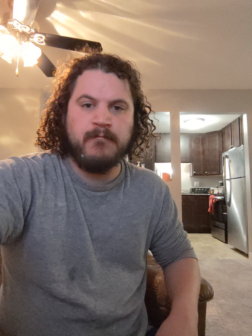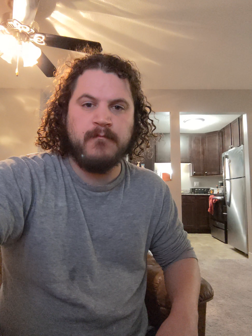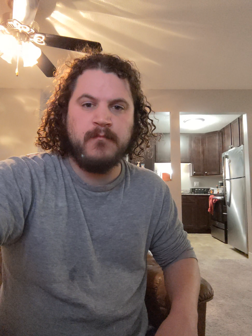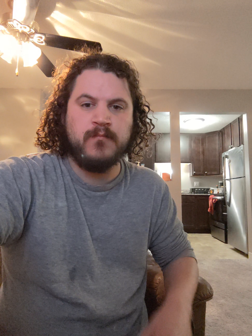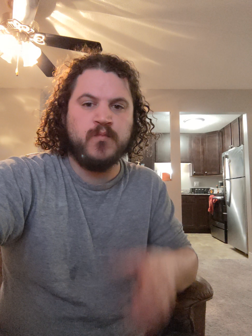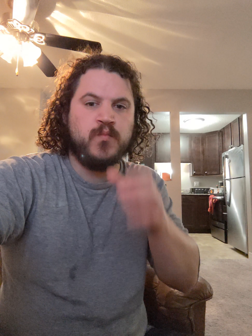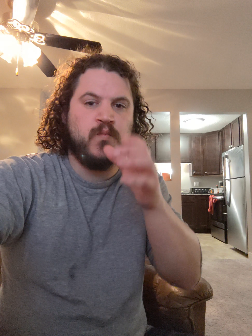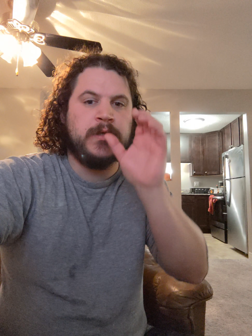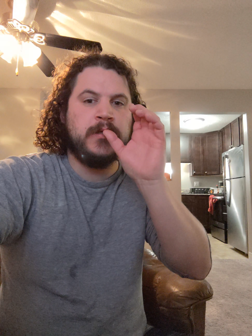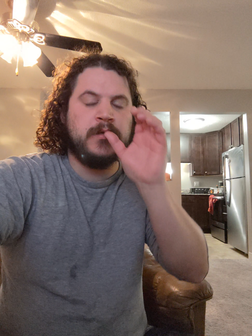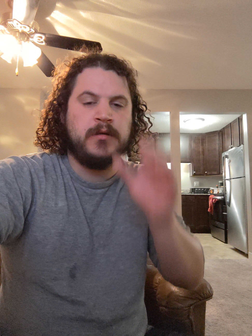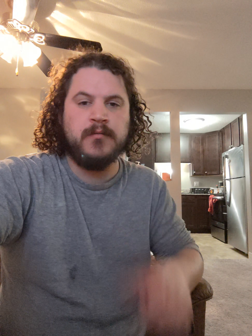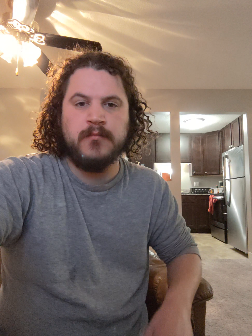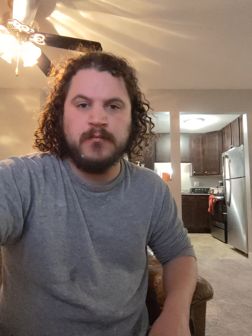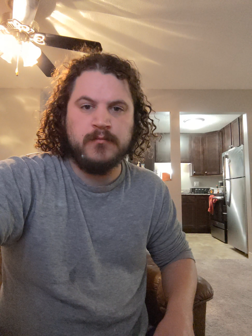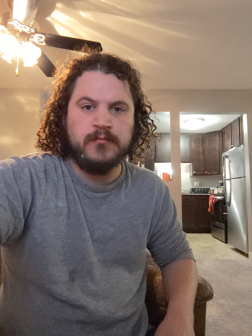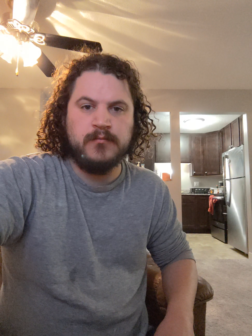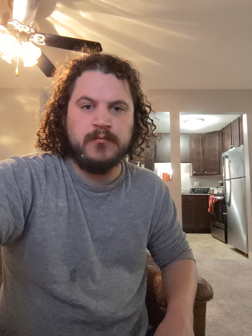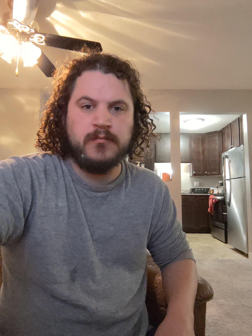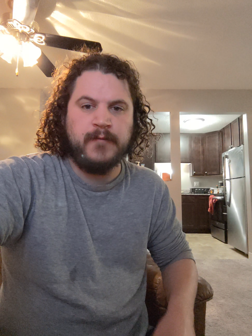drink